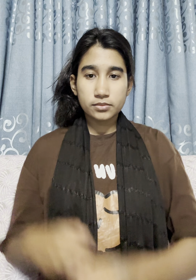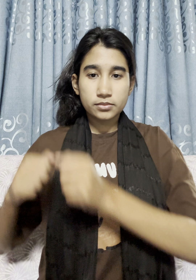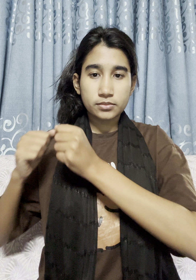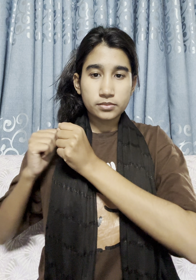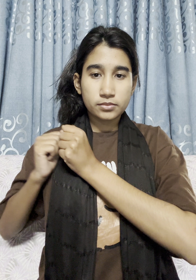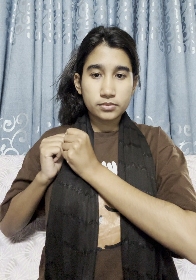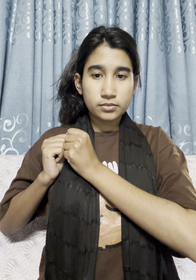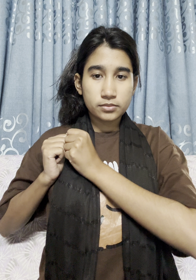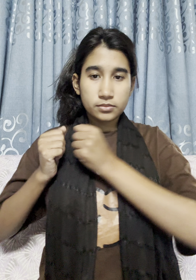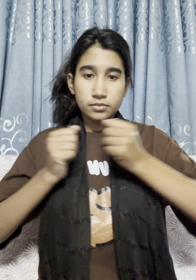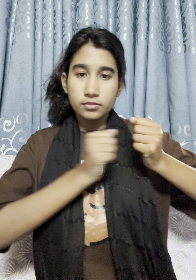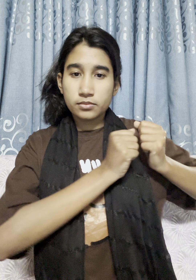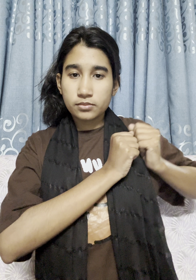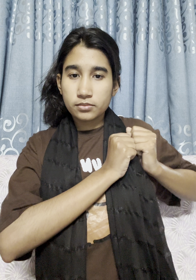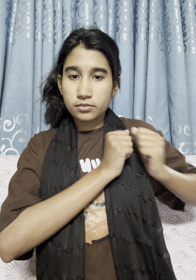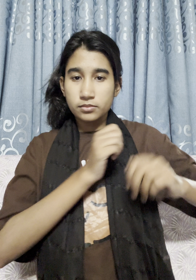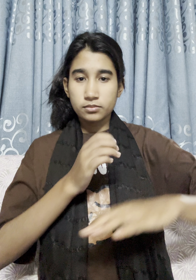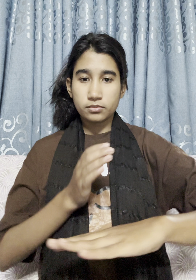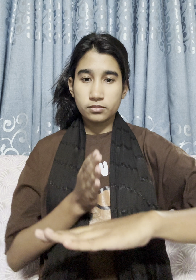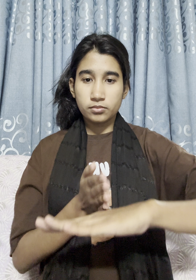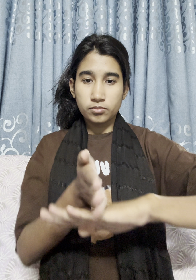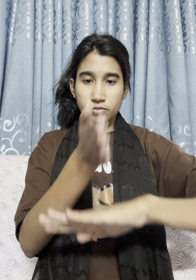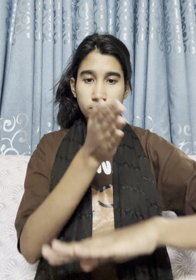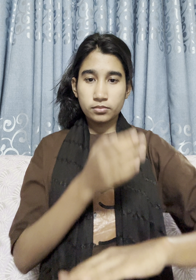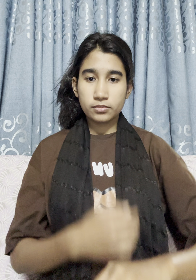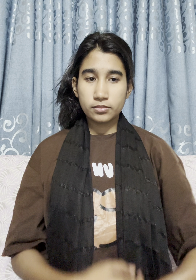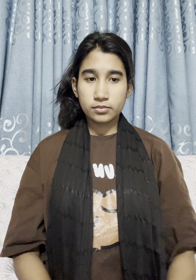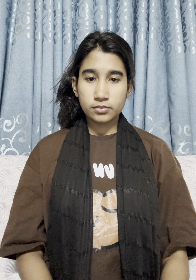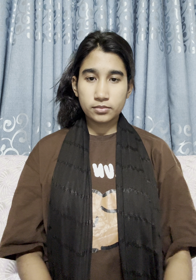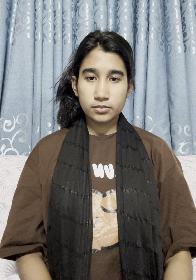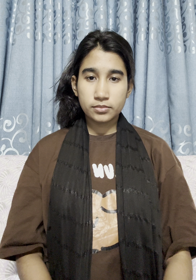কুরবানি